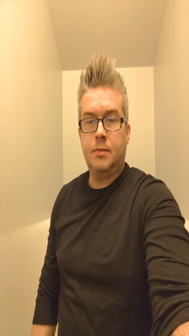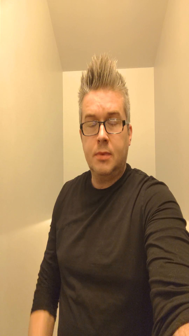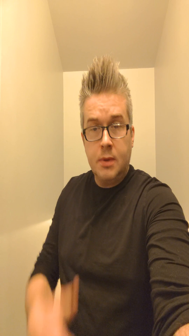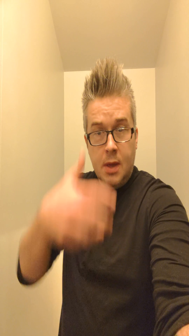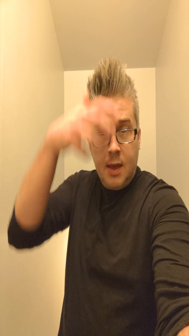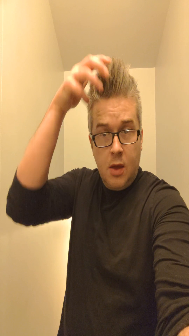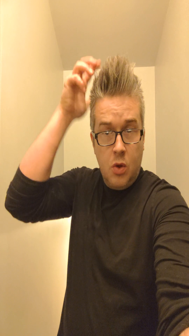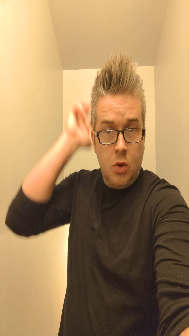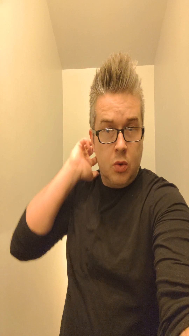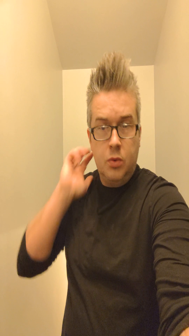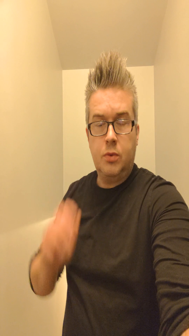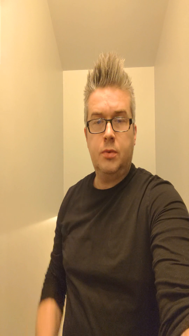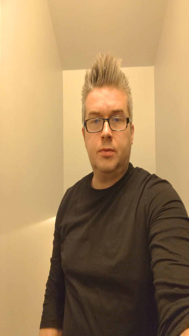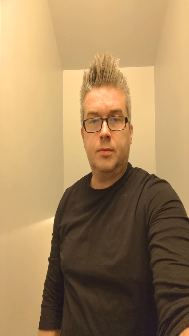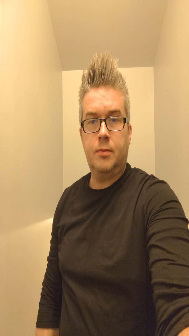lion